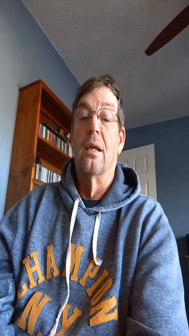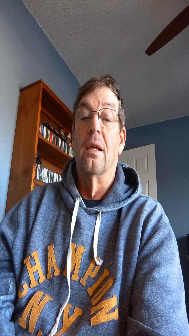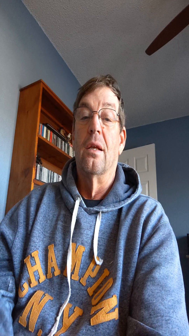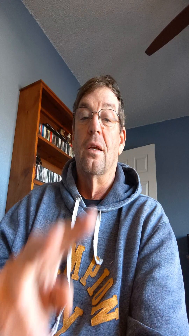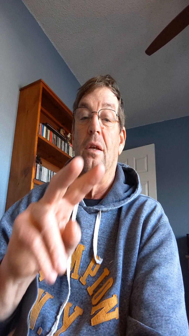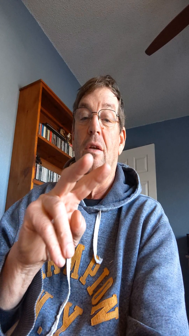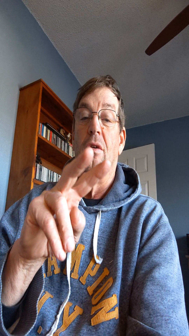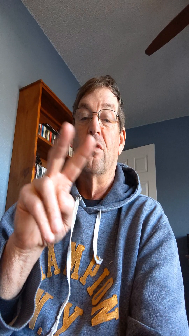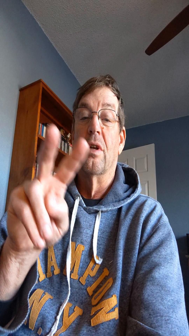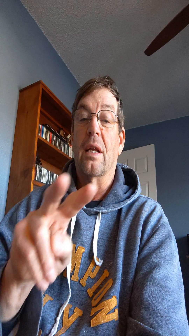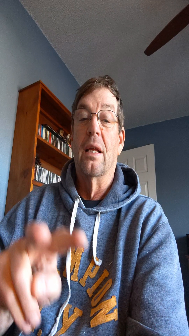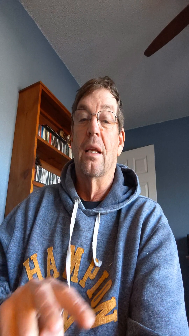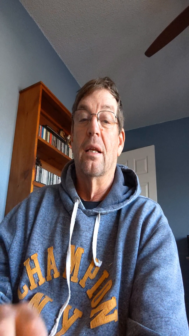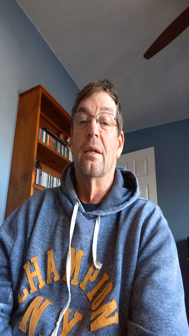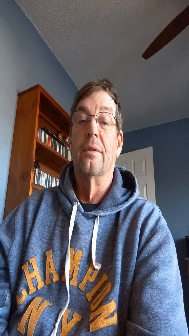read